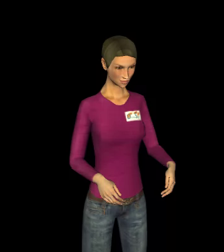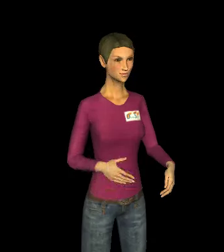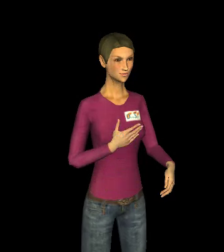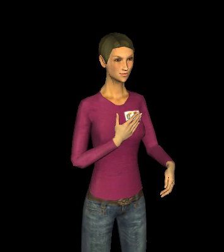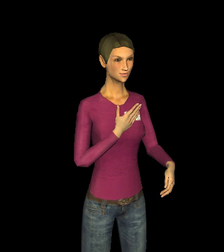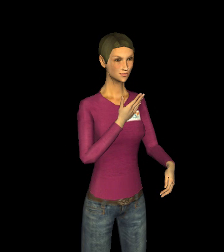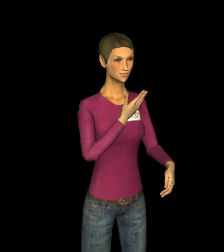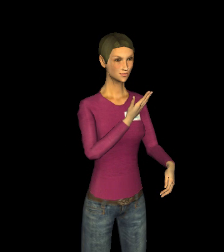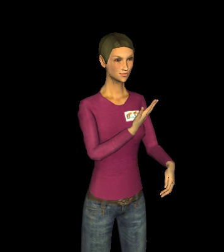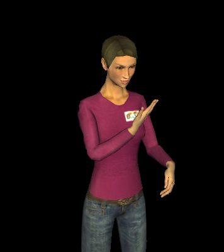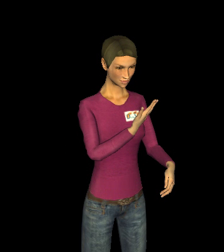يحب